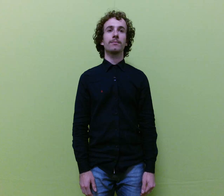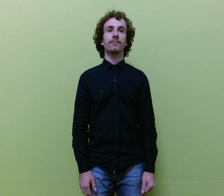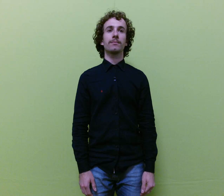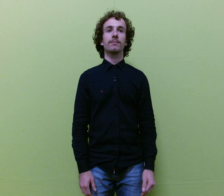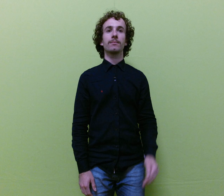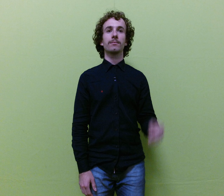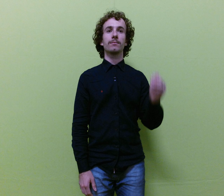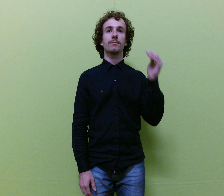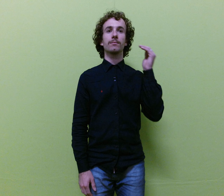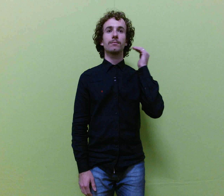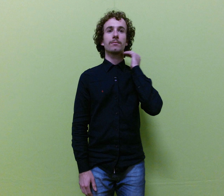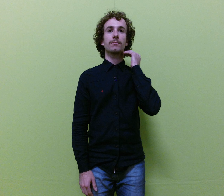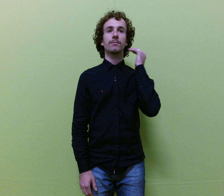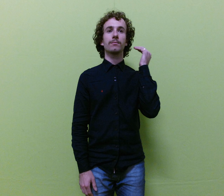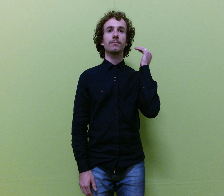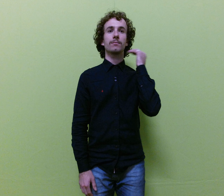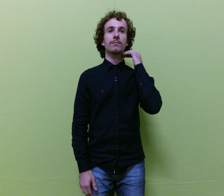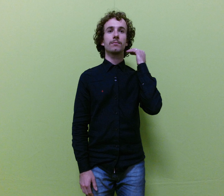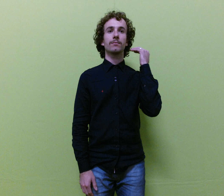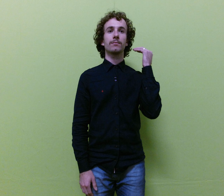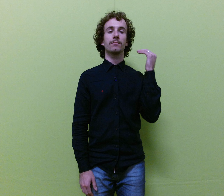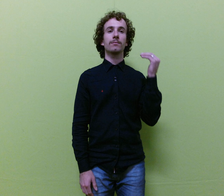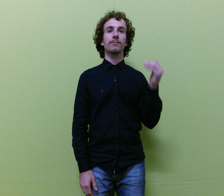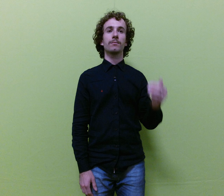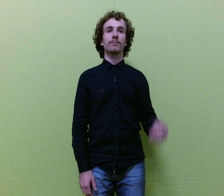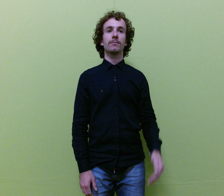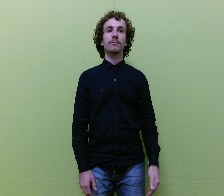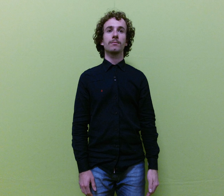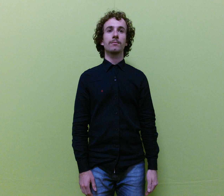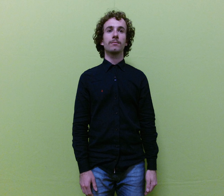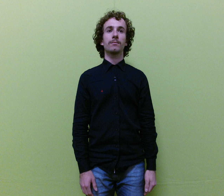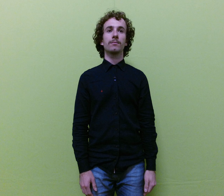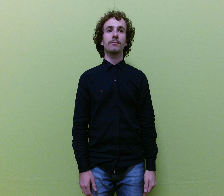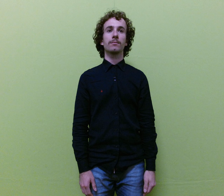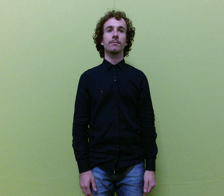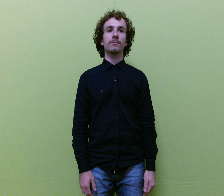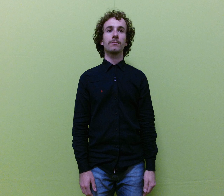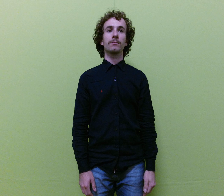banco